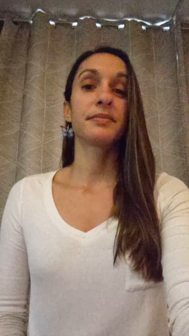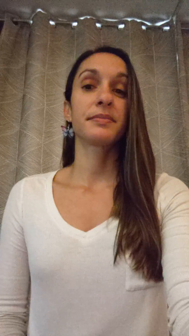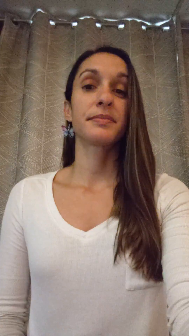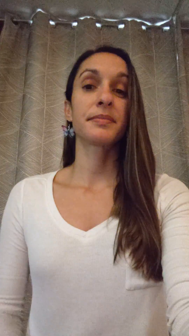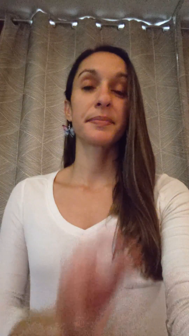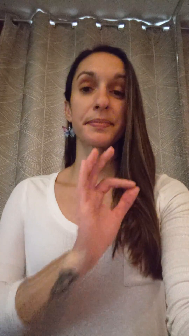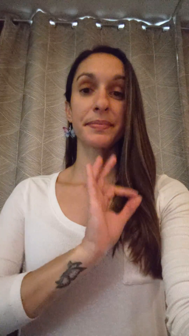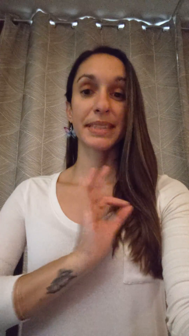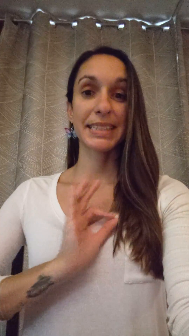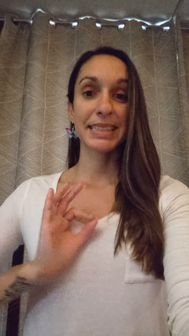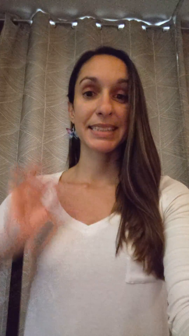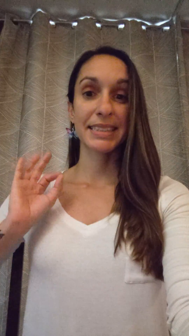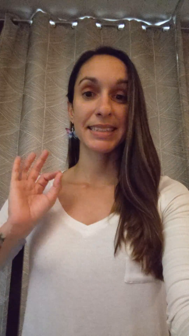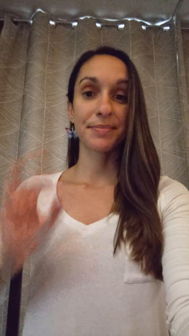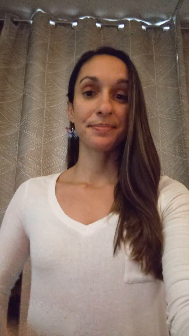beads